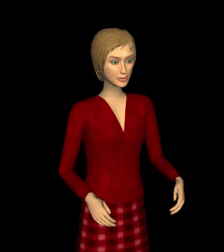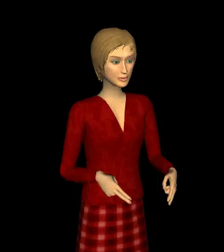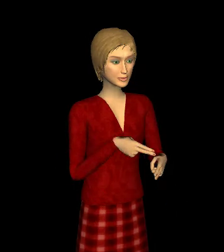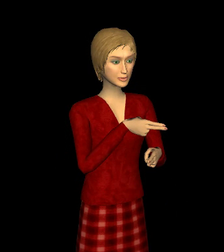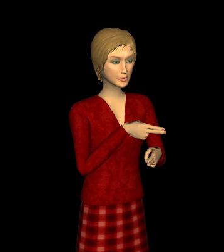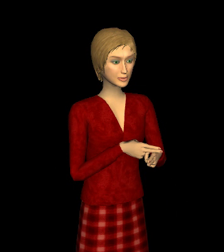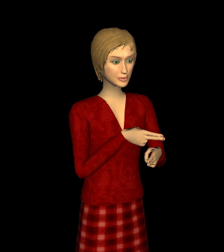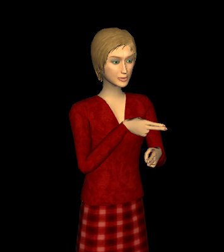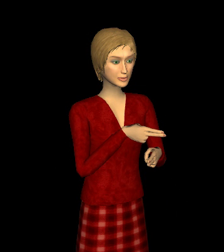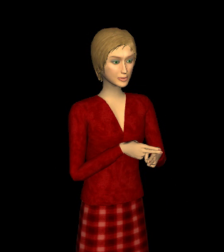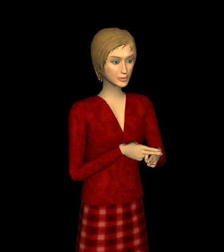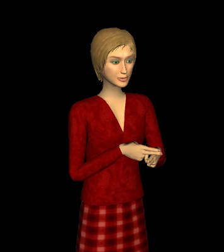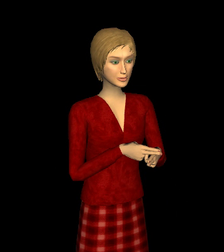لقب